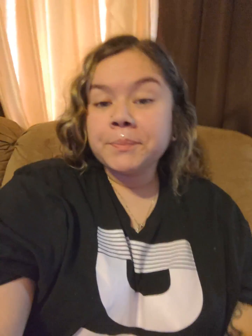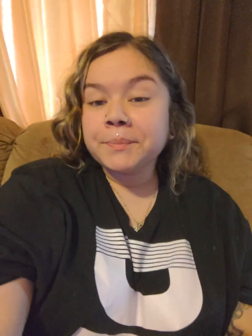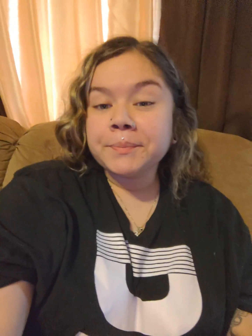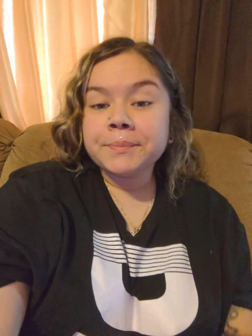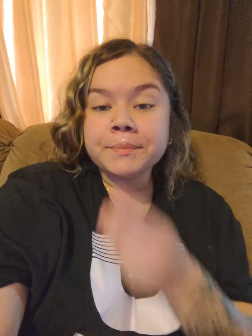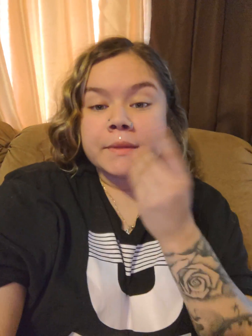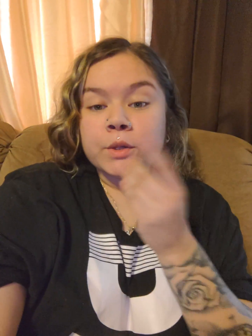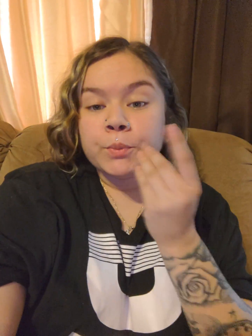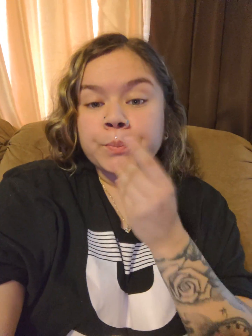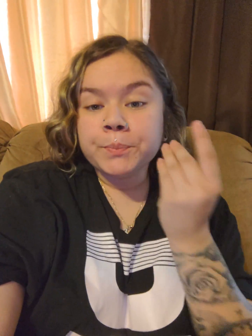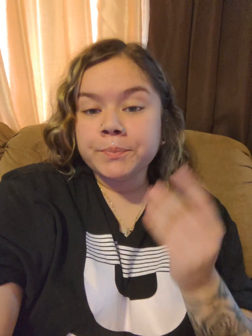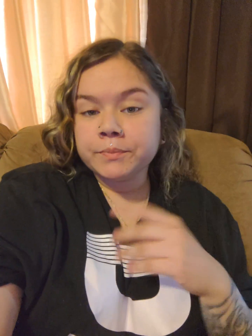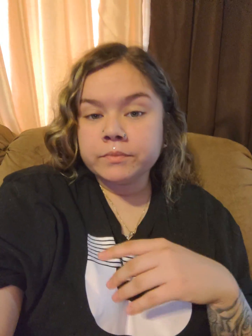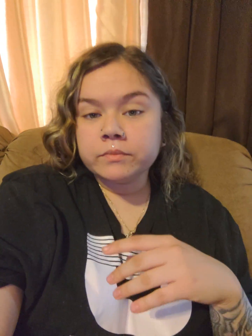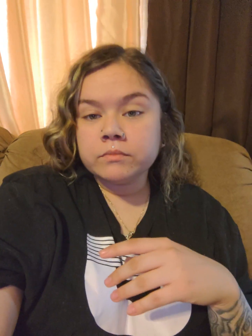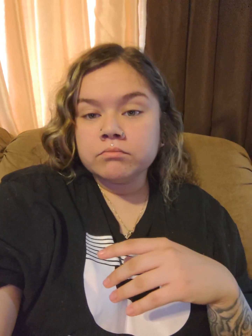dinner